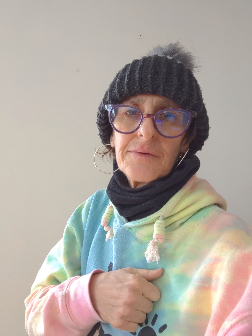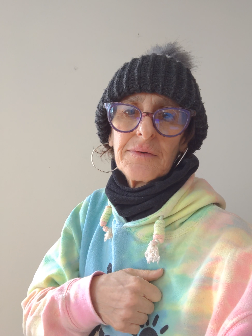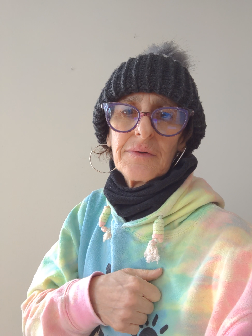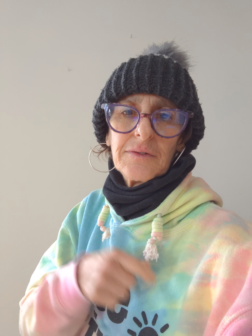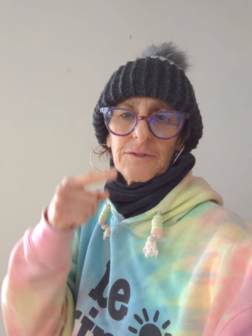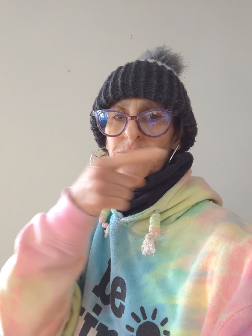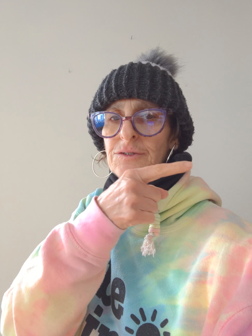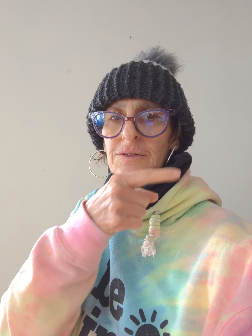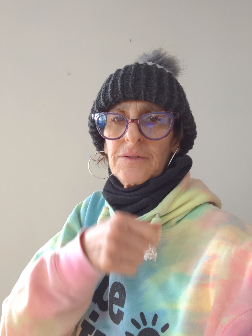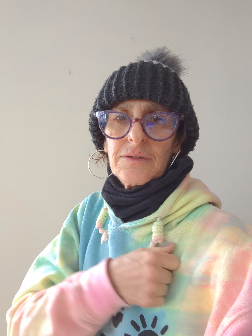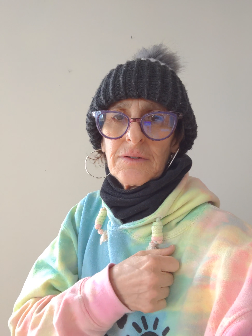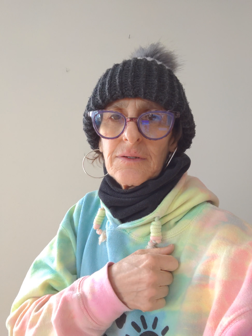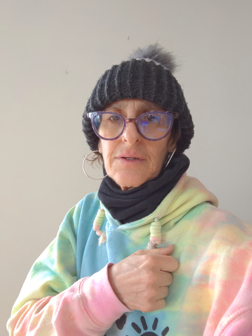he/she/it